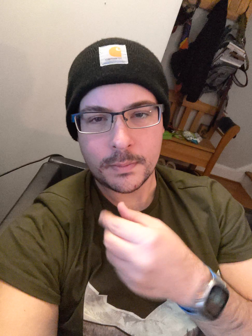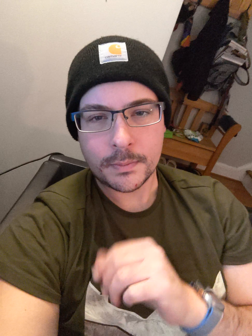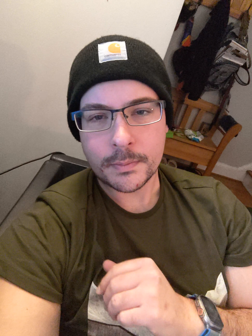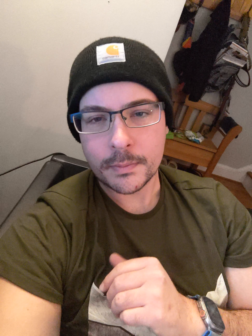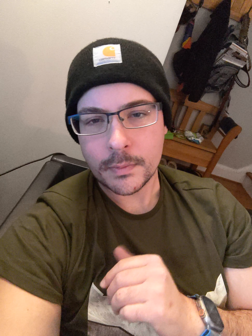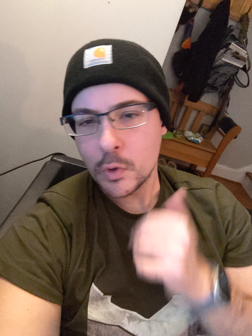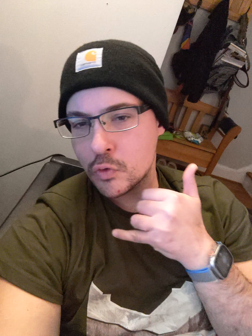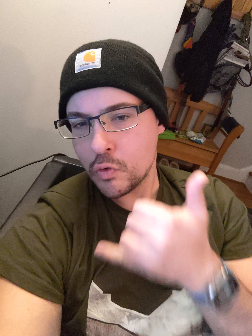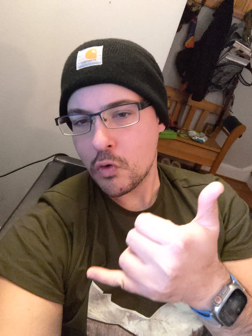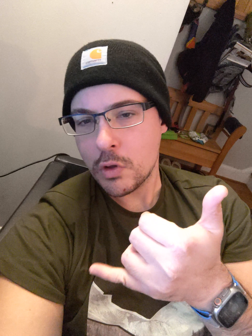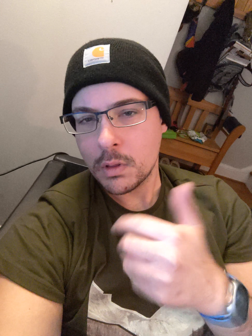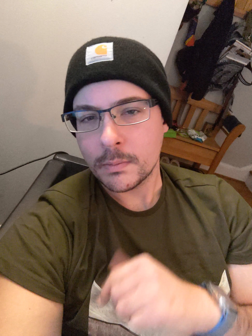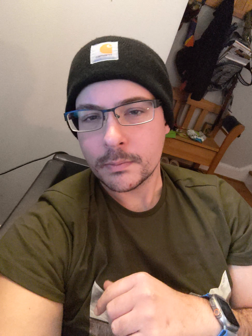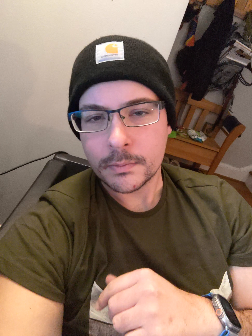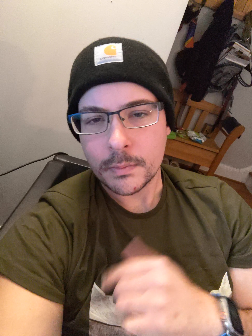call on the phone